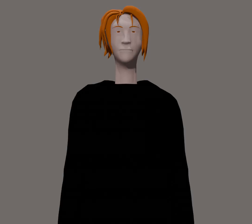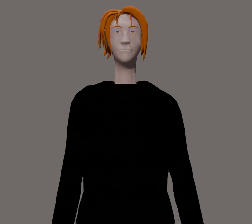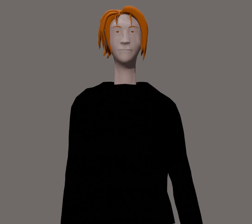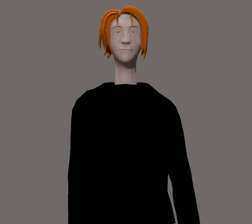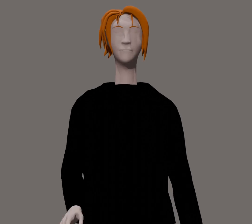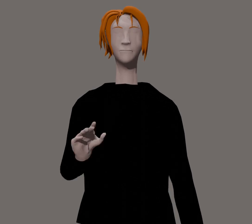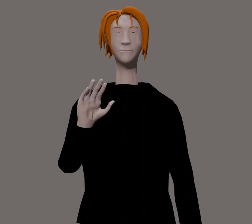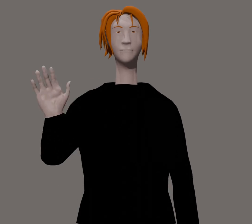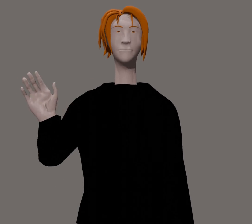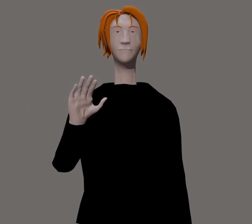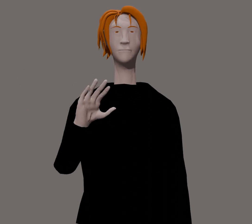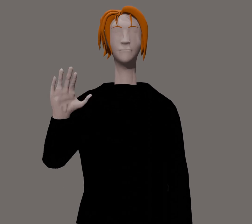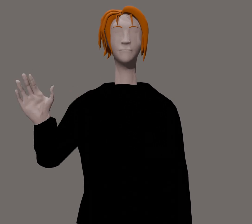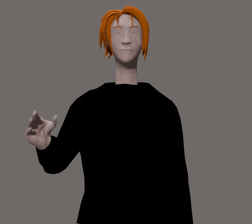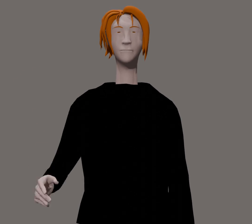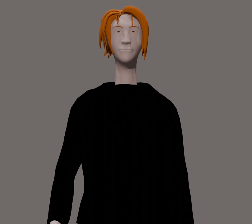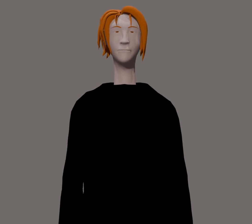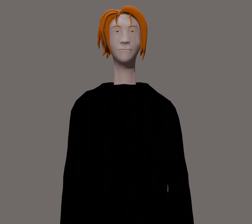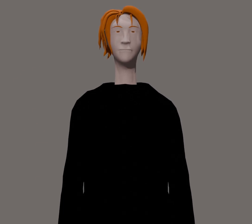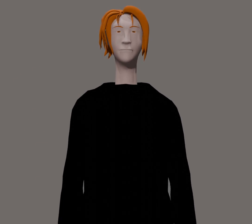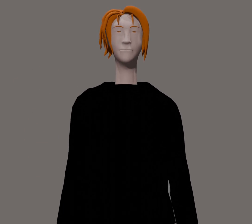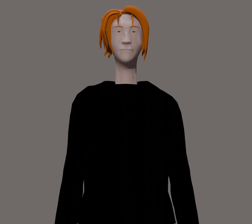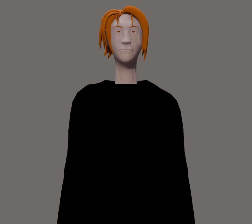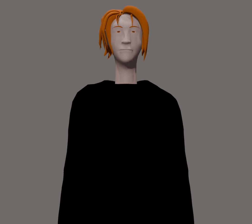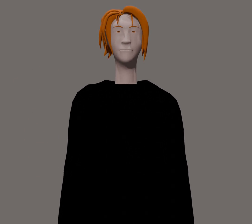Bye